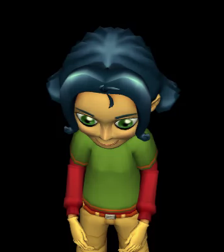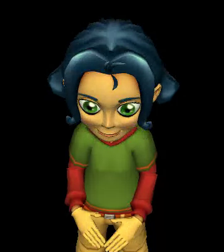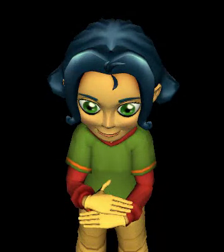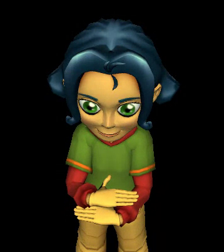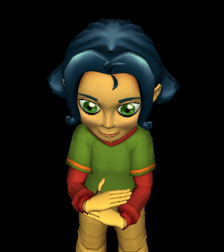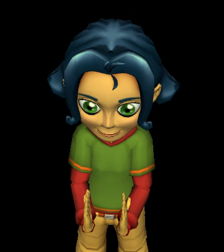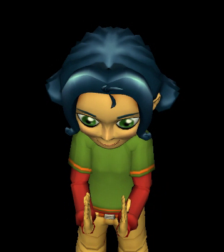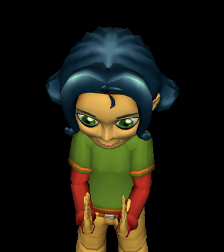مربع